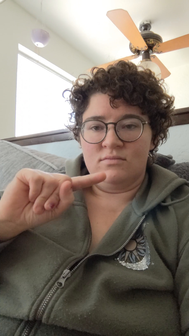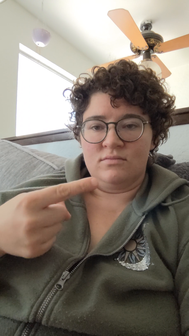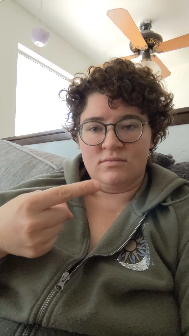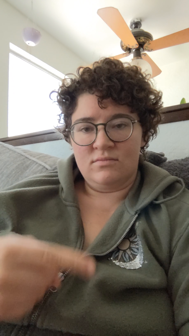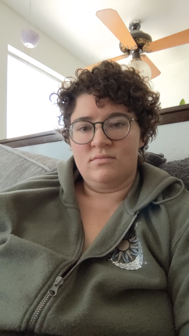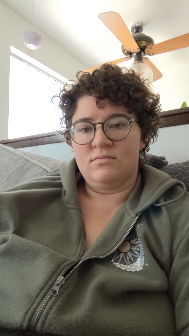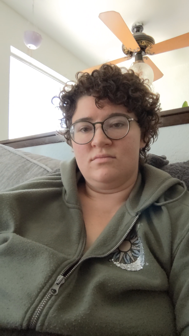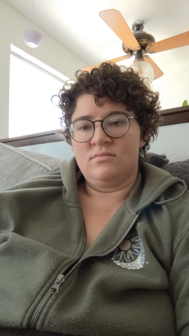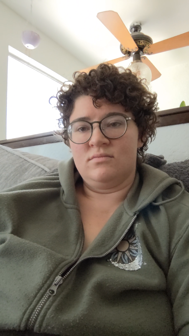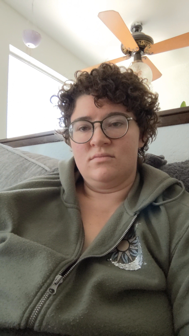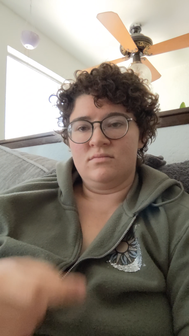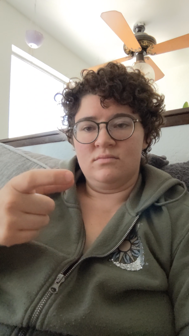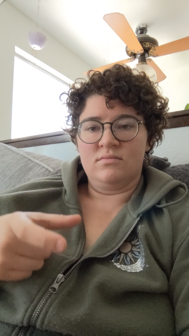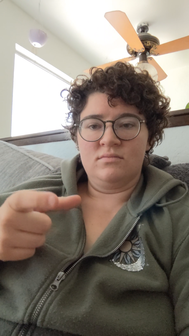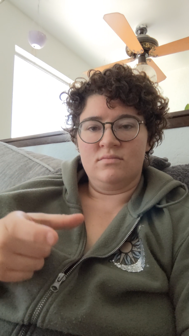plate